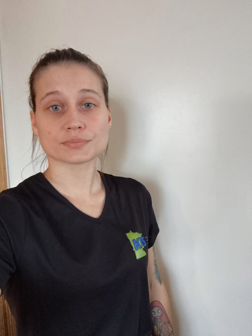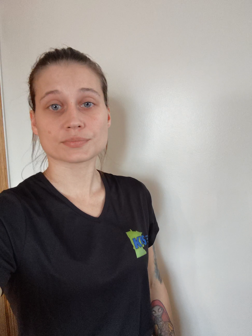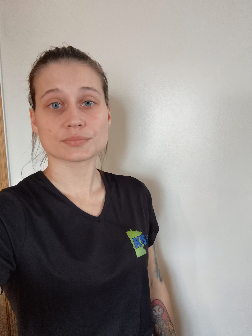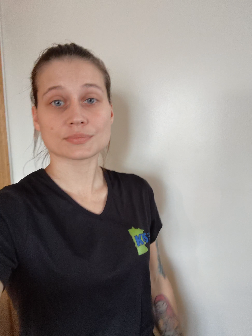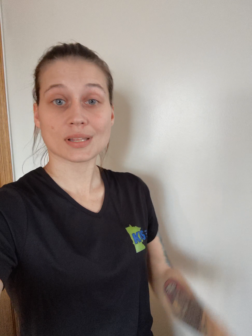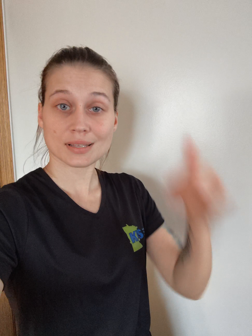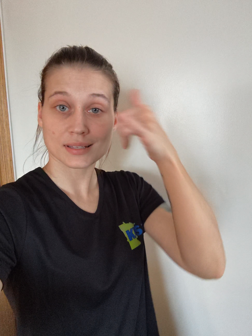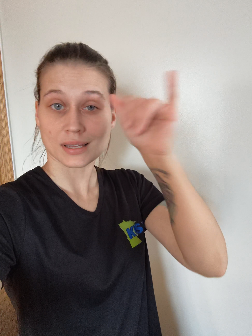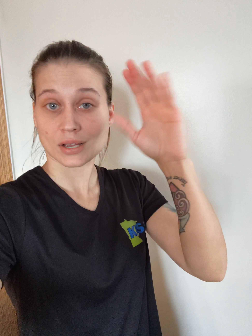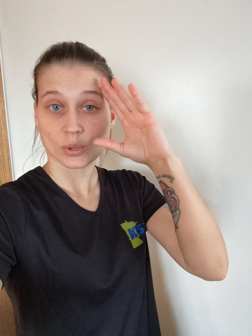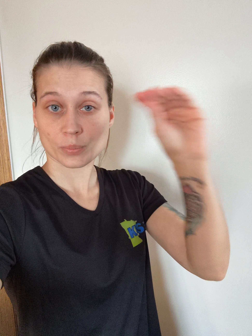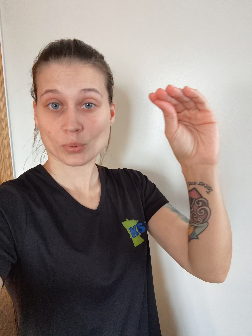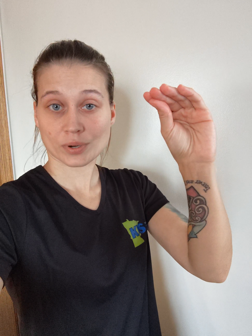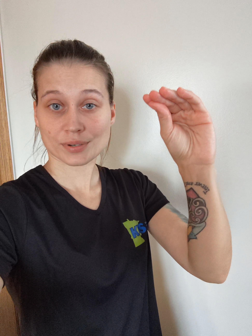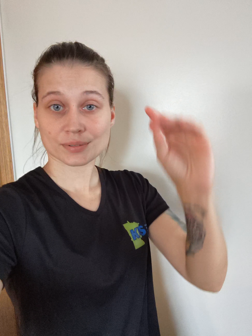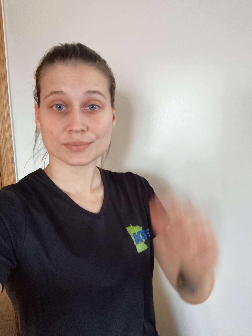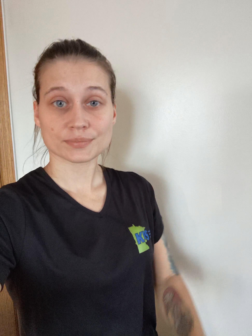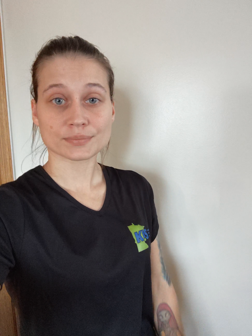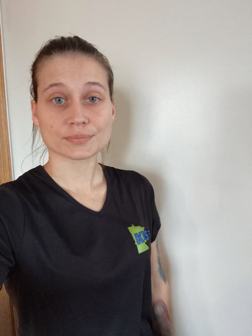cowboy